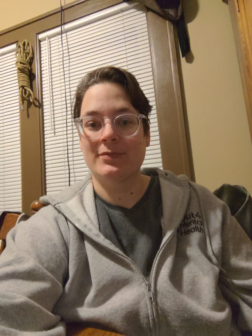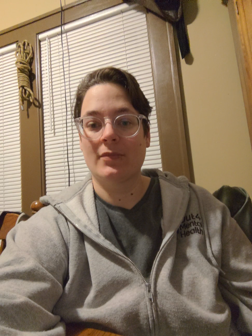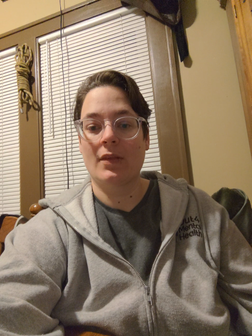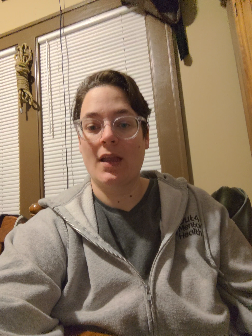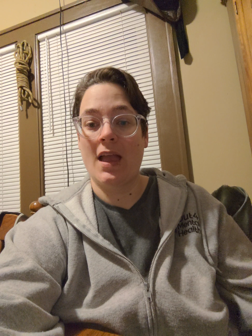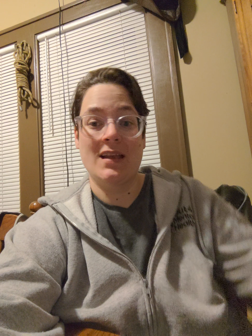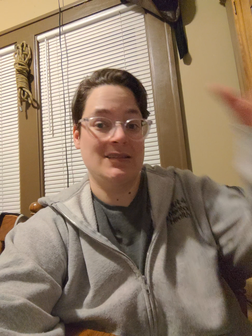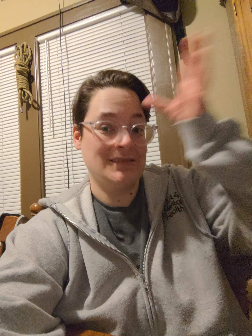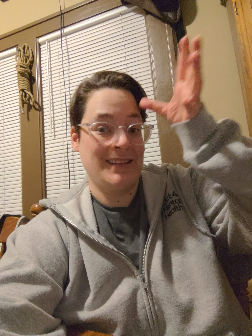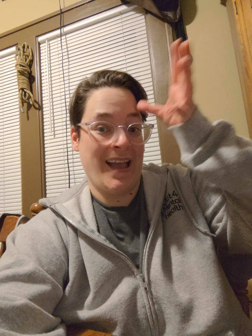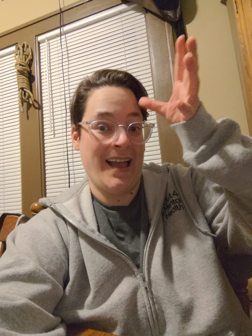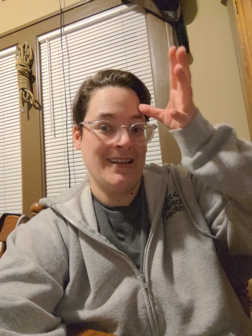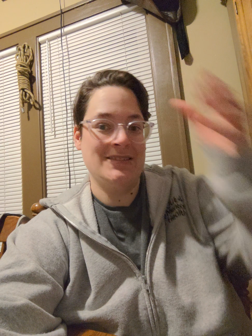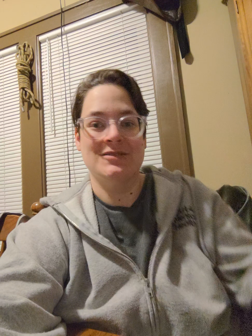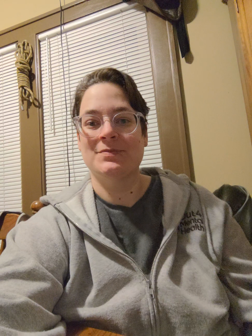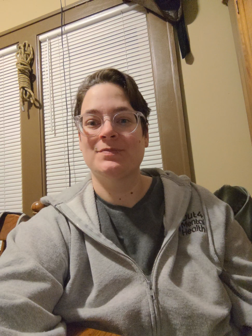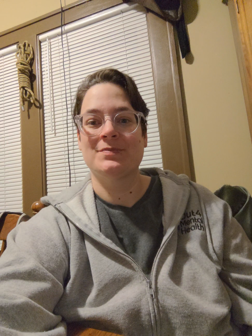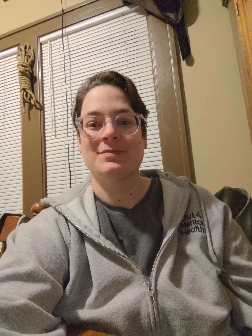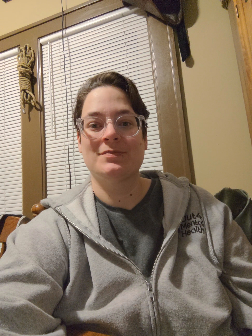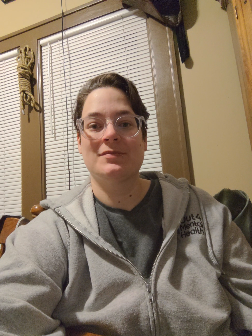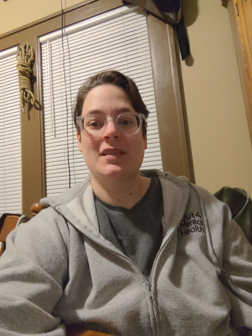dad